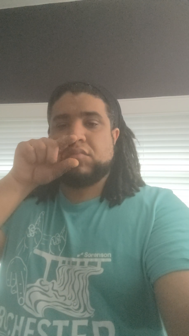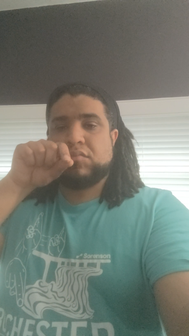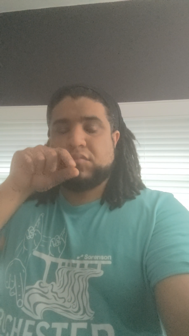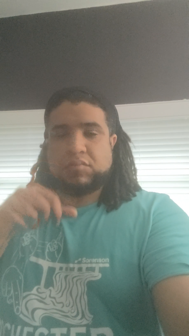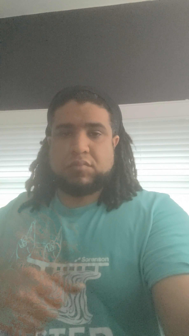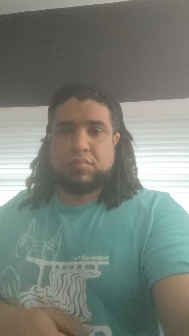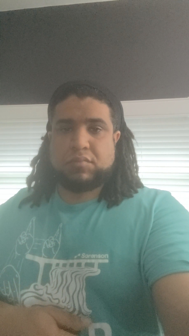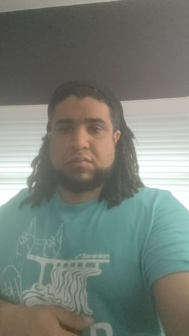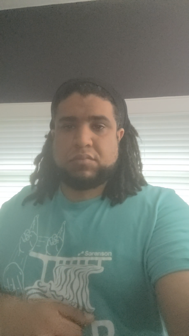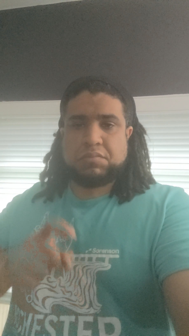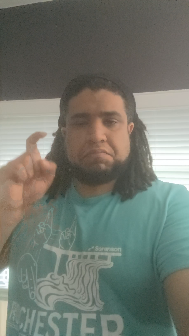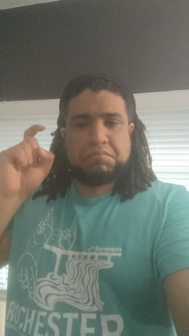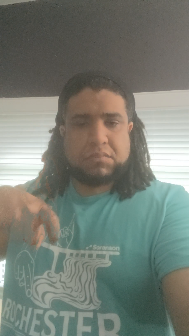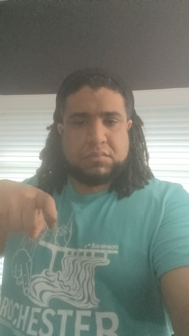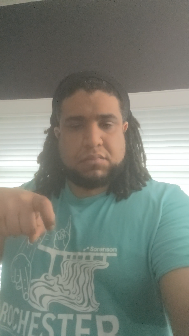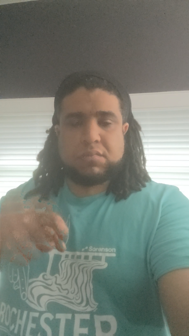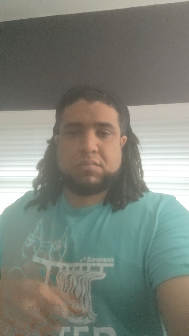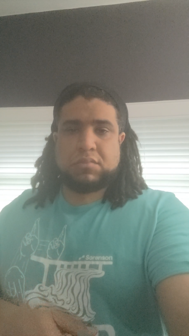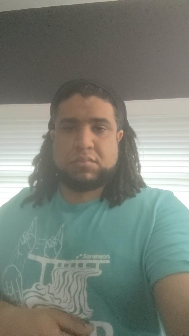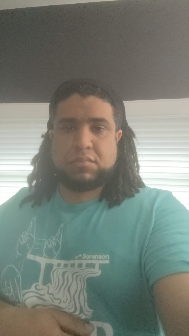must